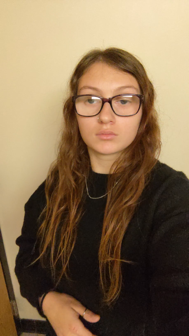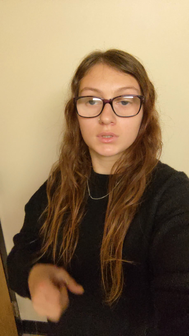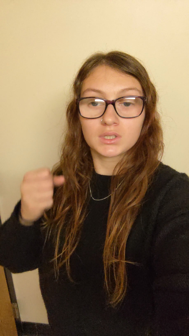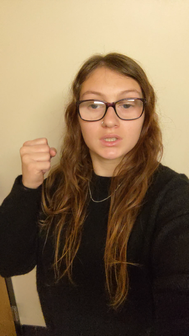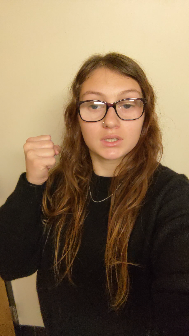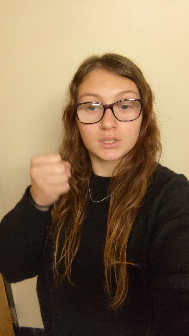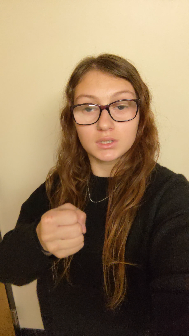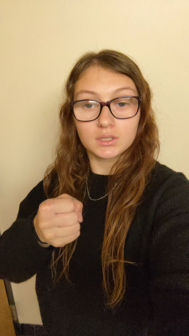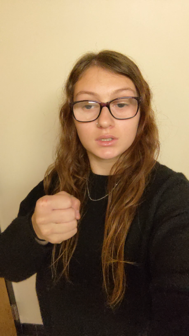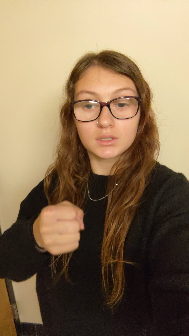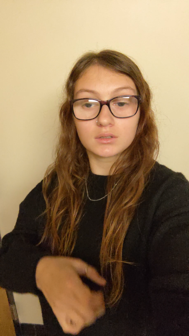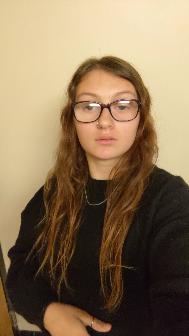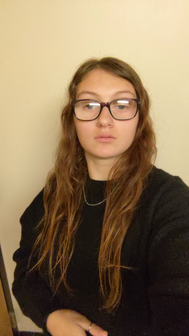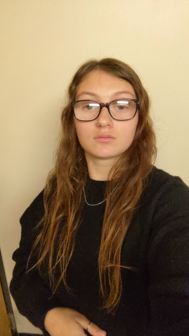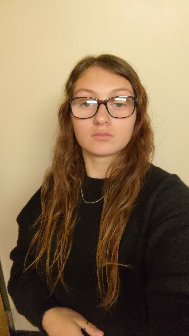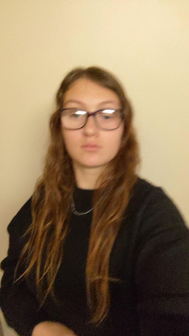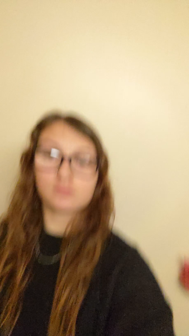hit